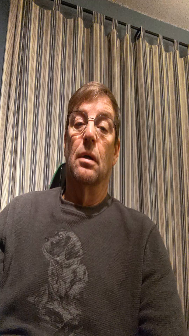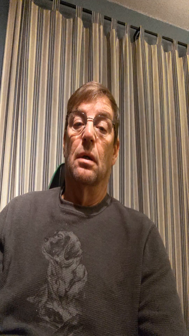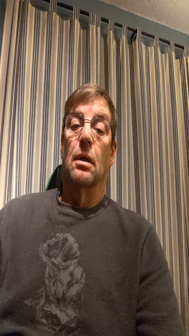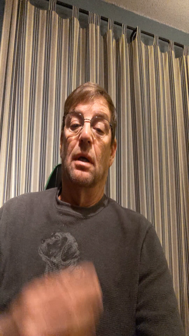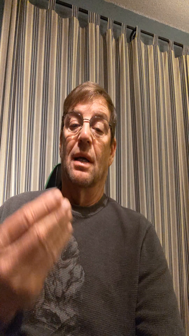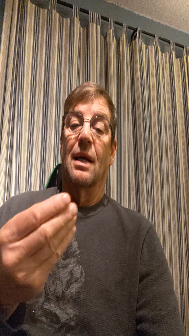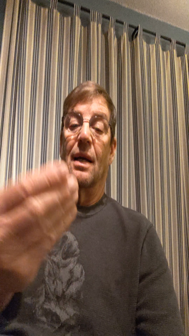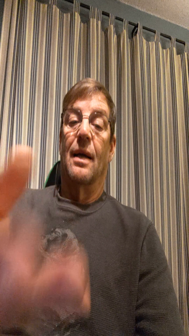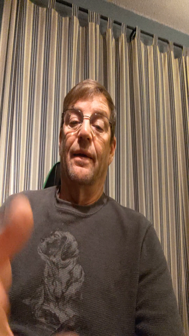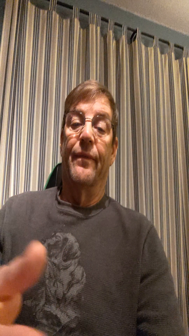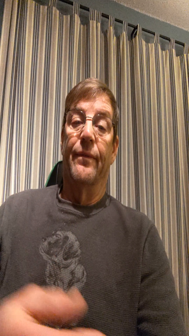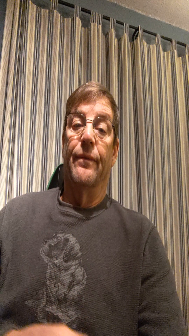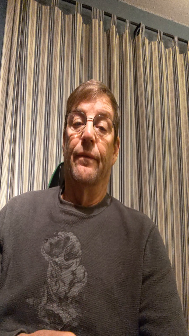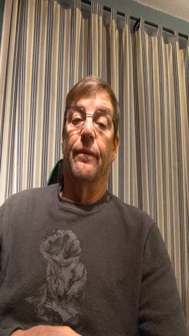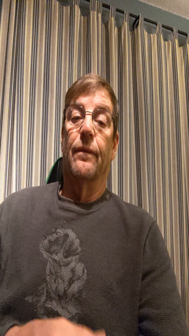give